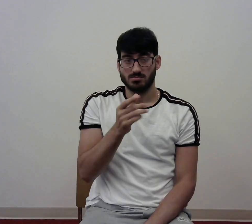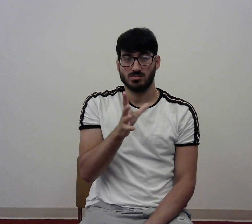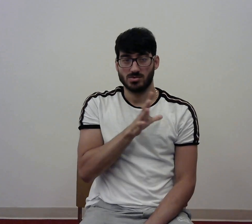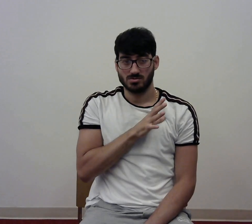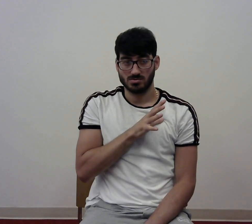olmaq